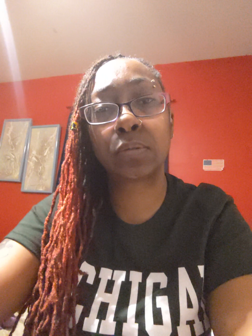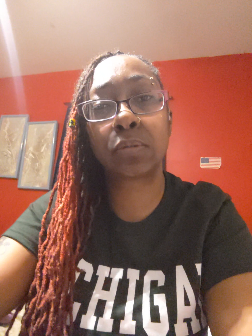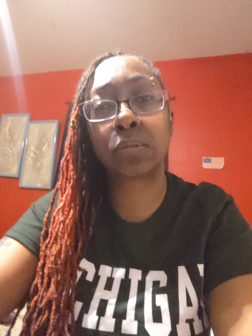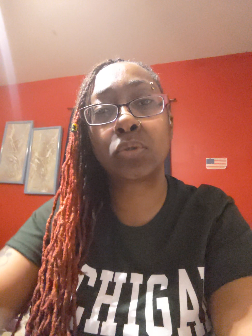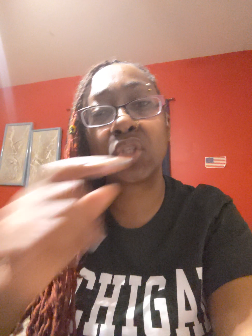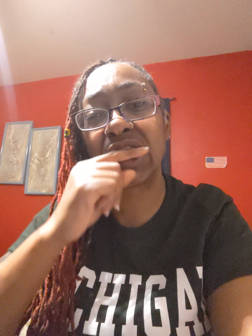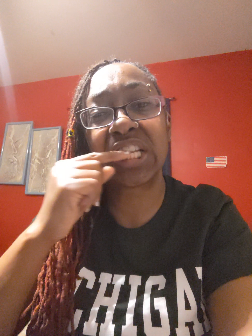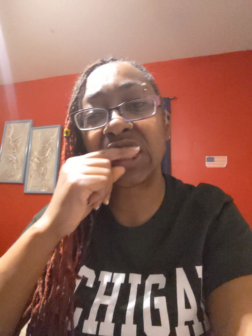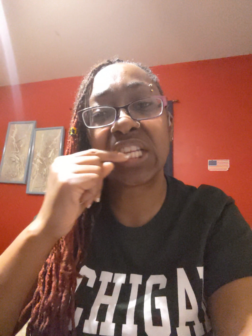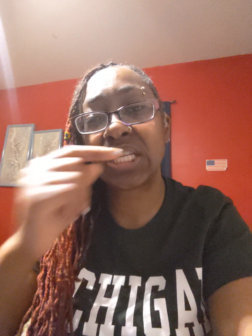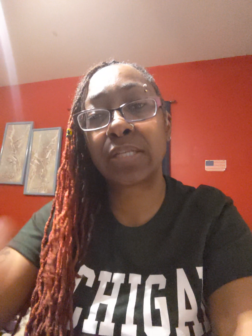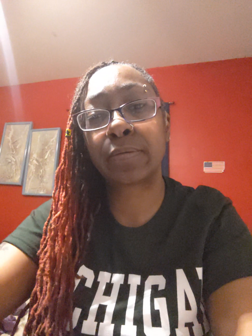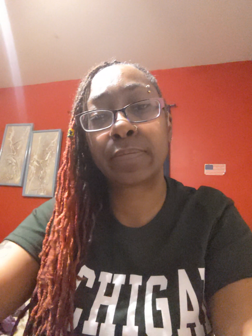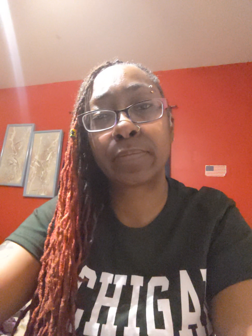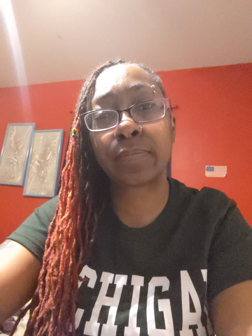toothbrush